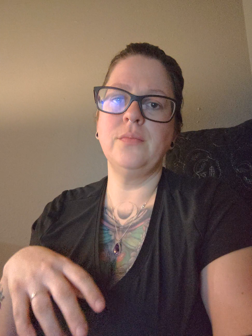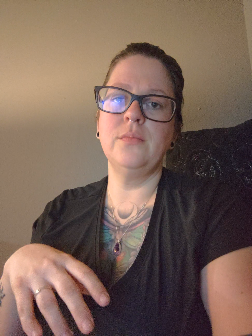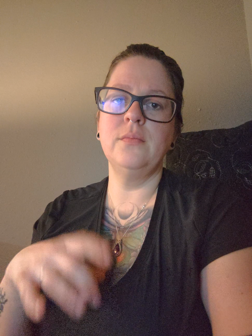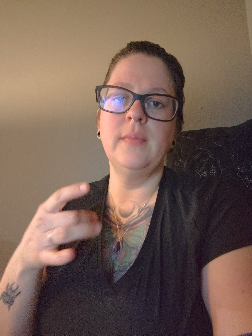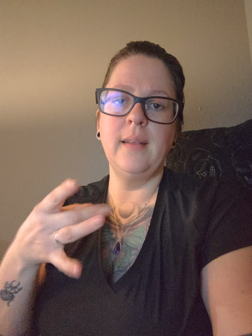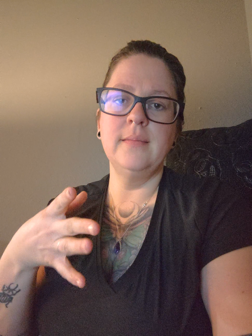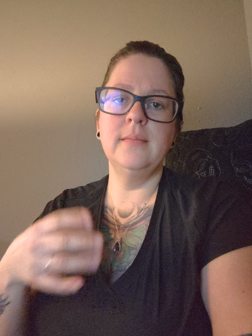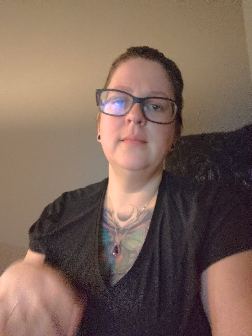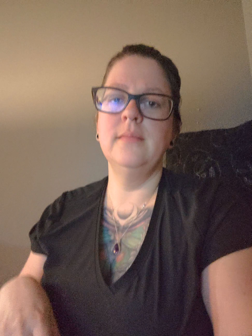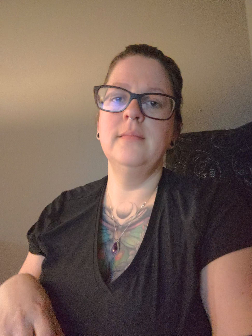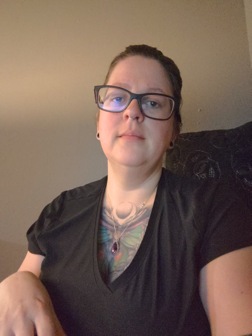hate